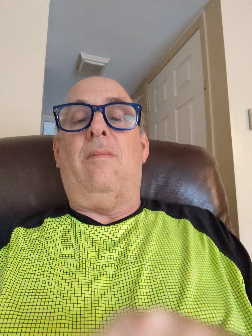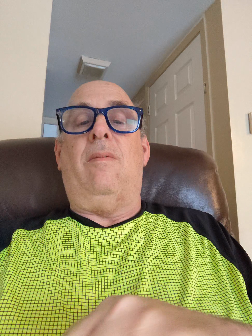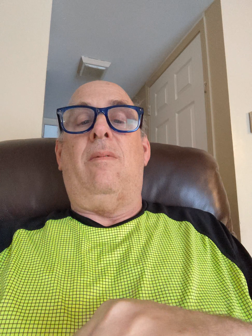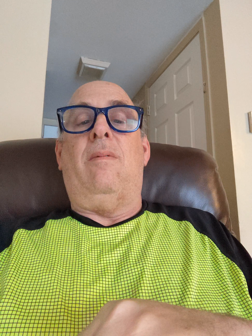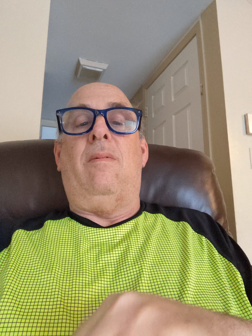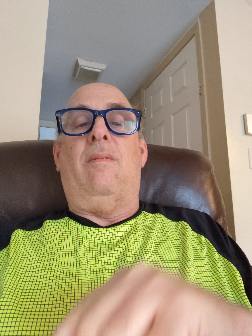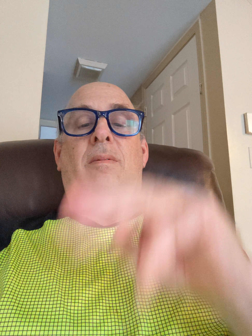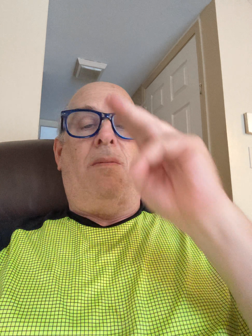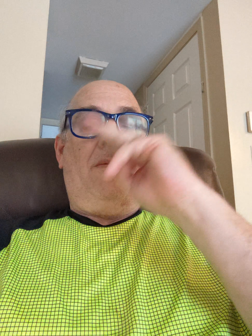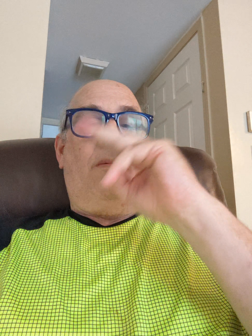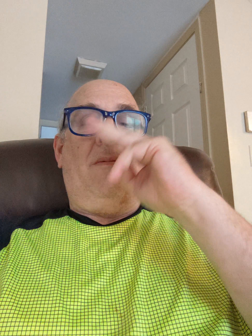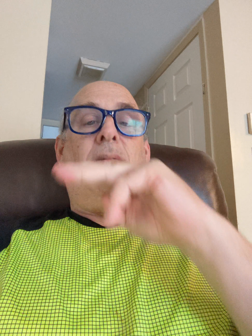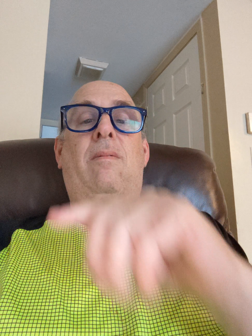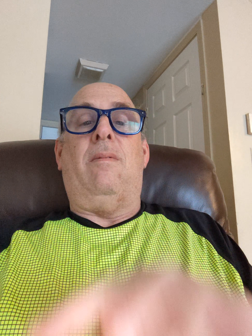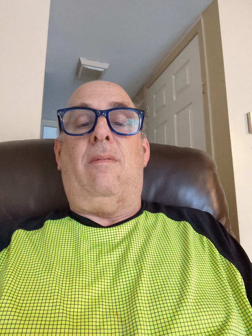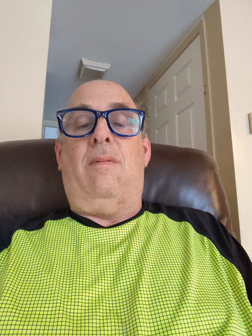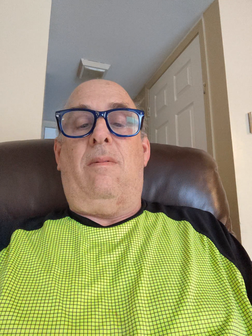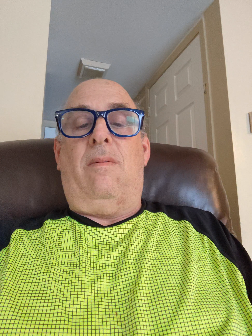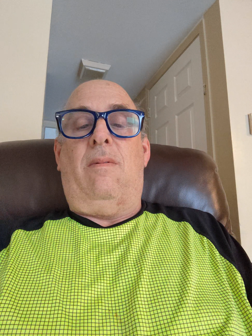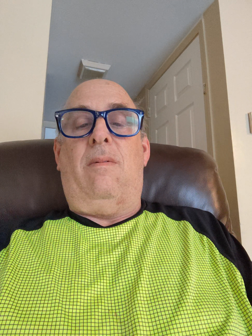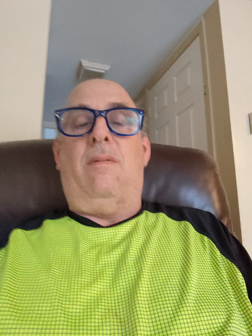mouse